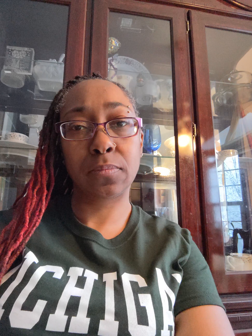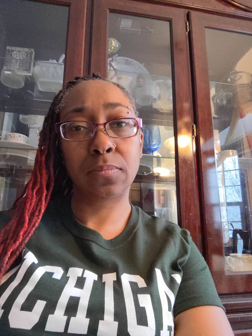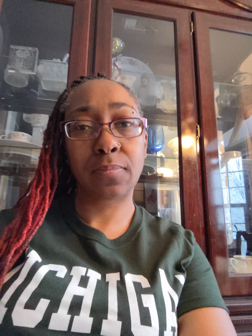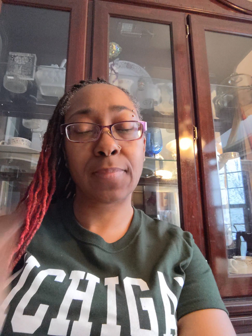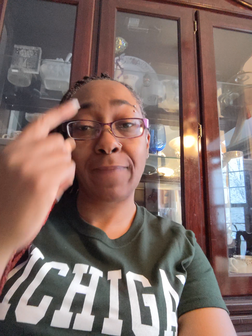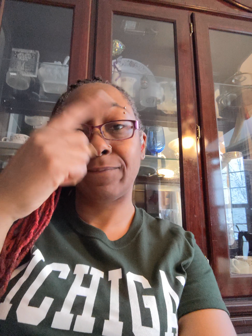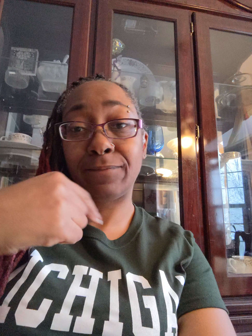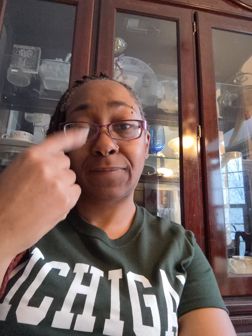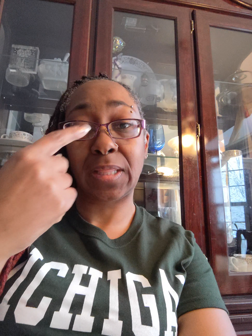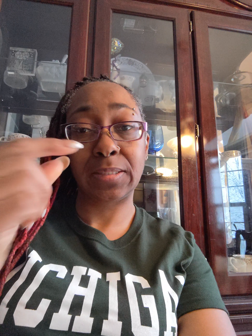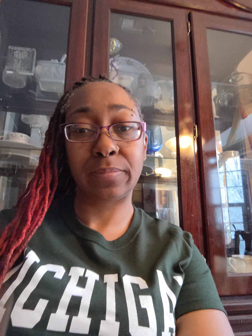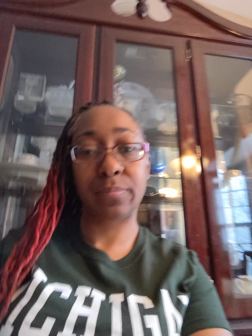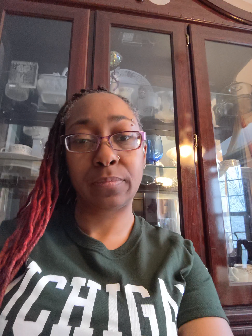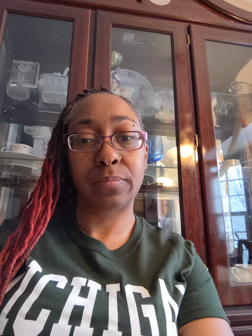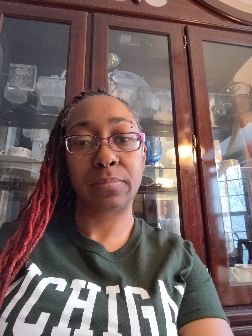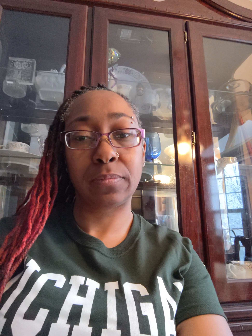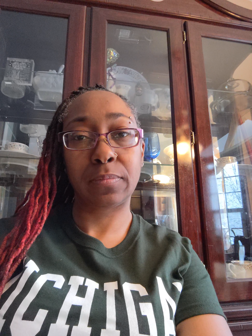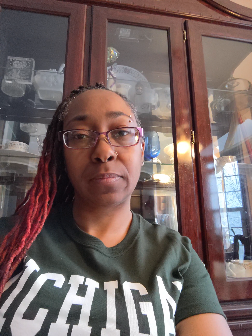face